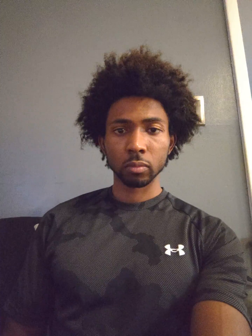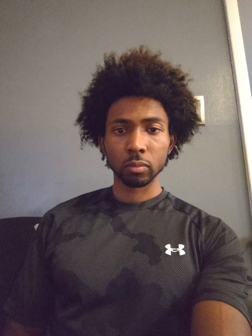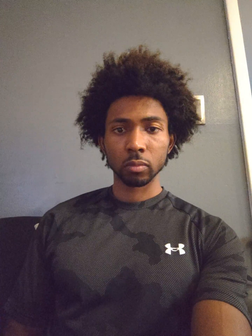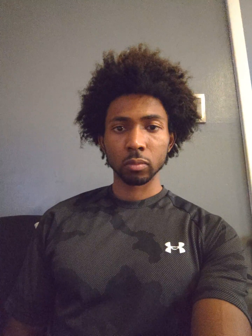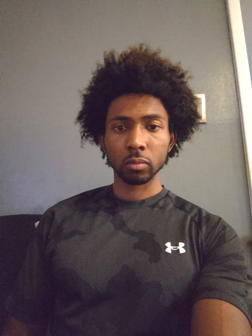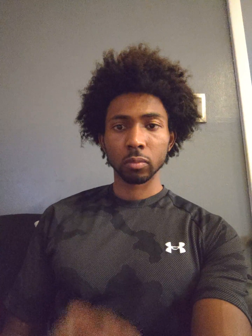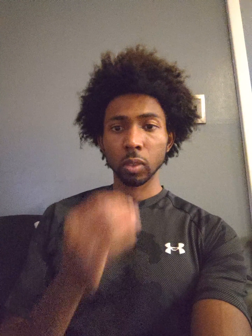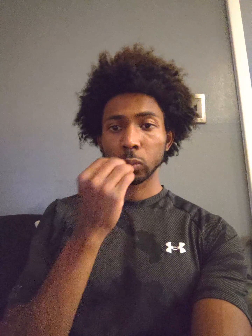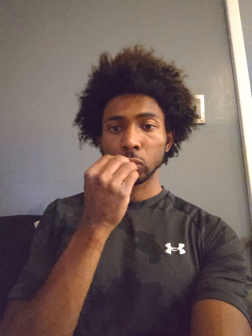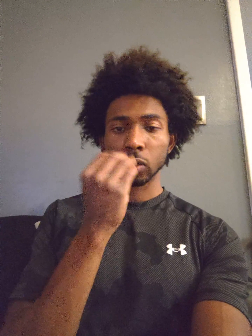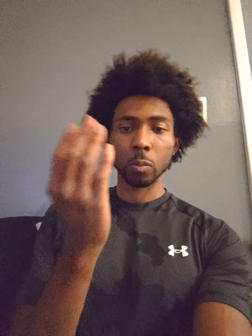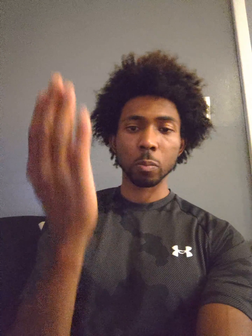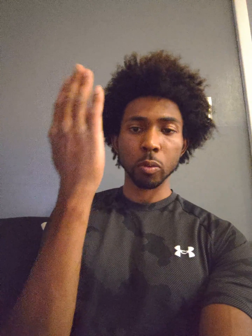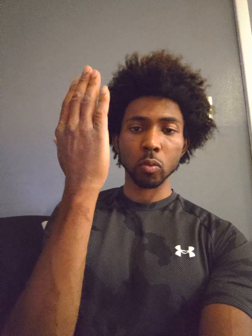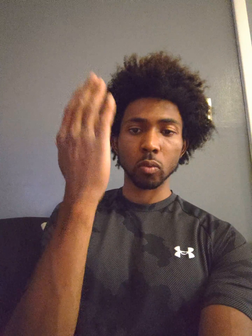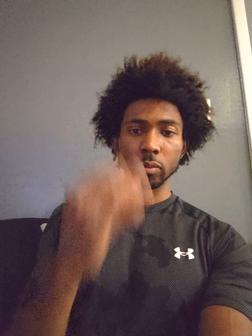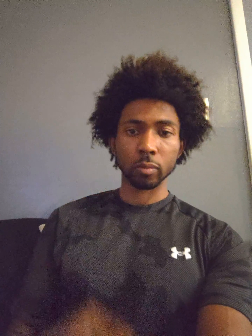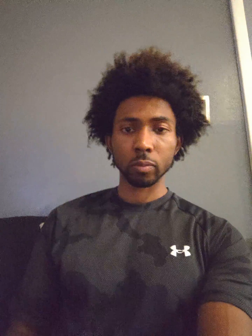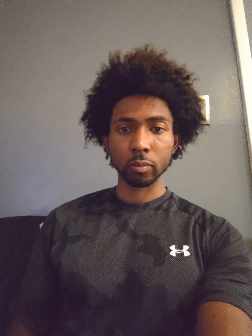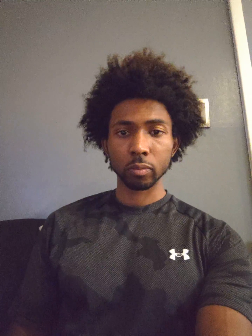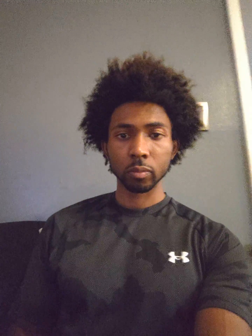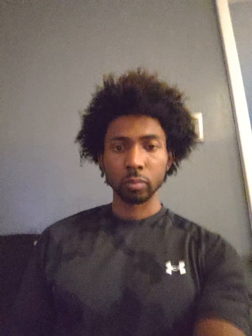breakfast